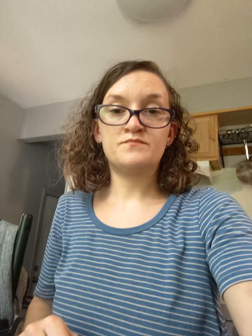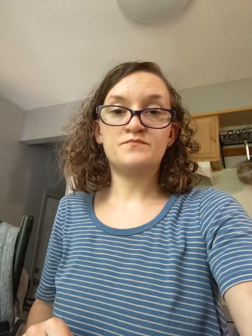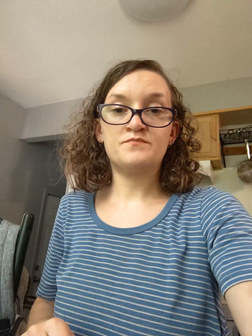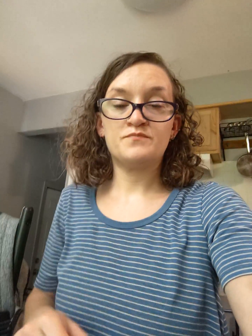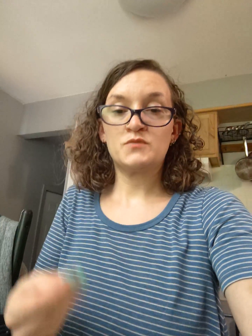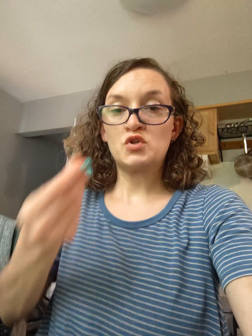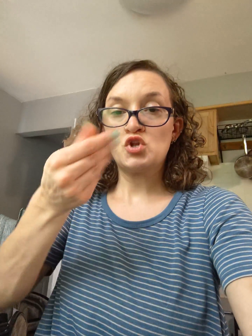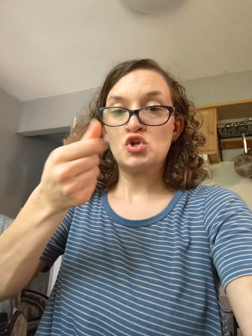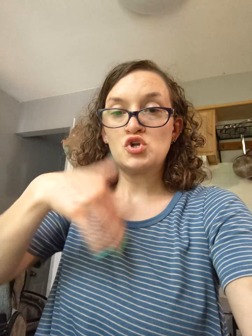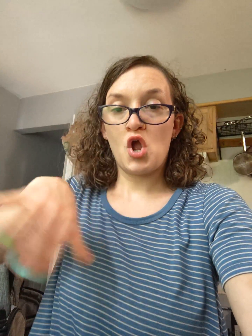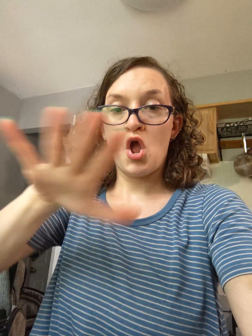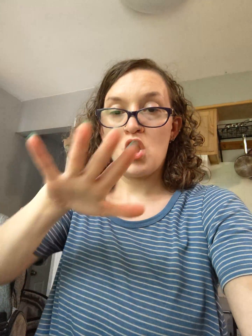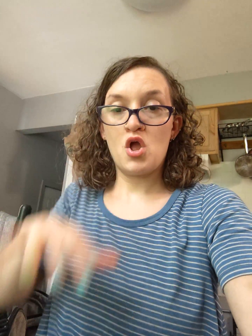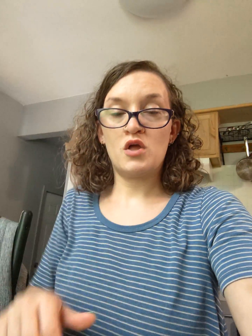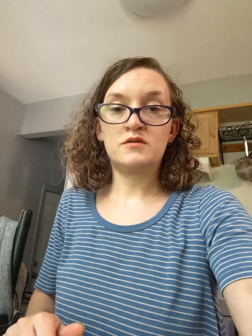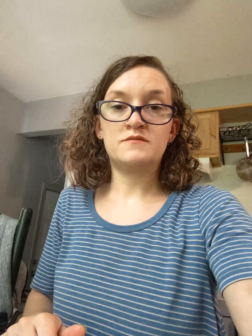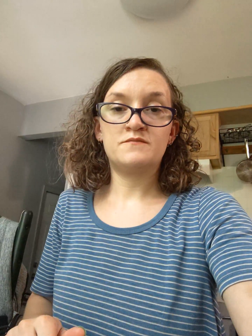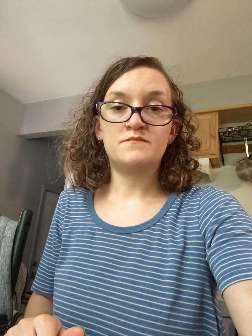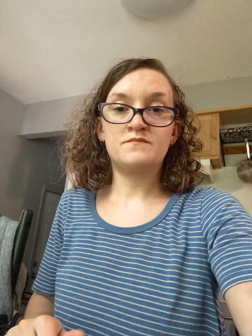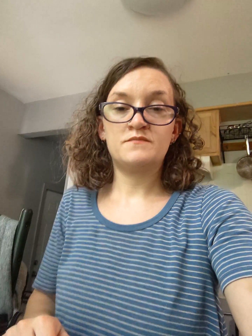garden